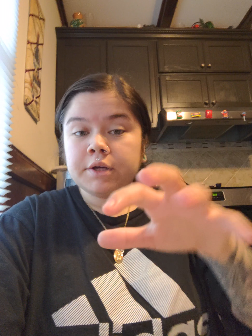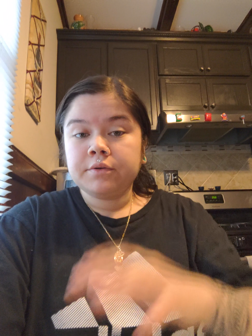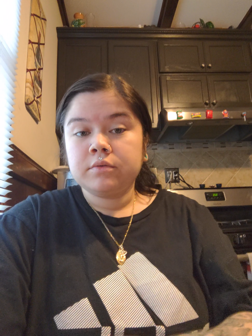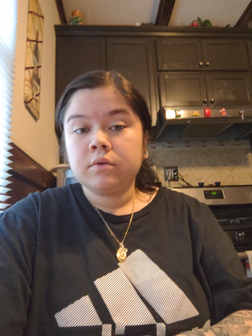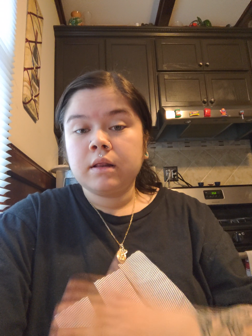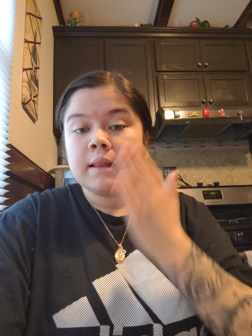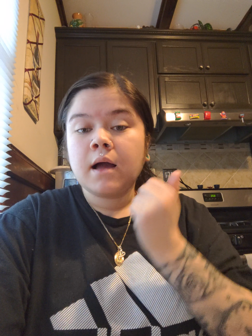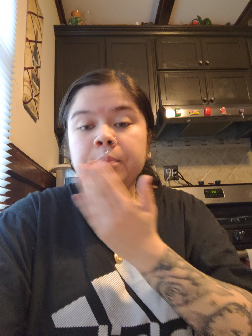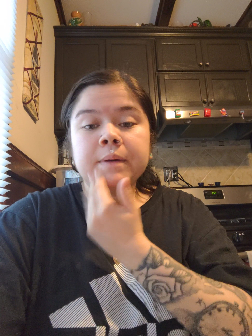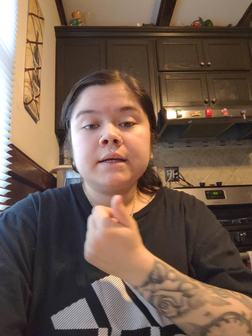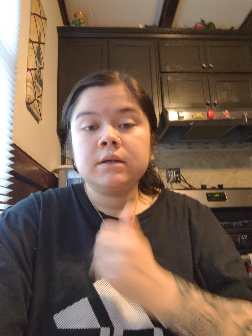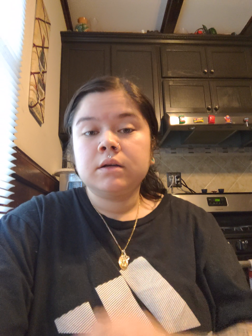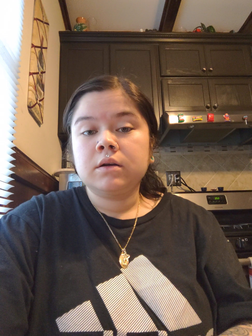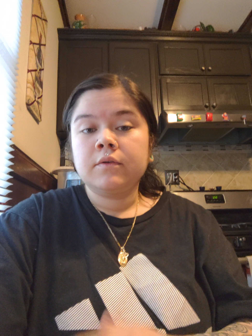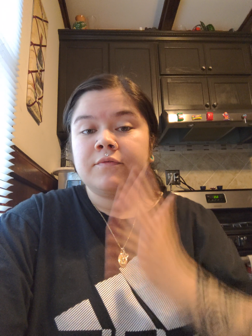napkin